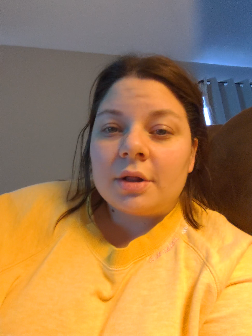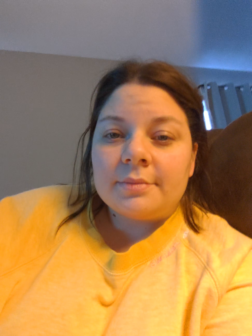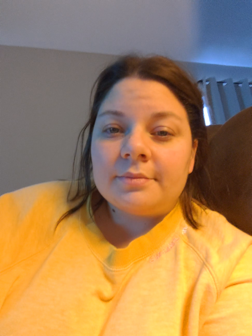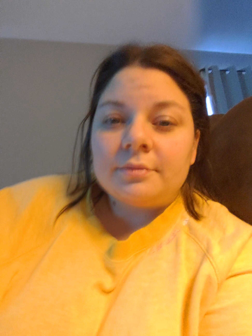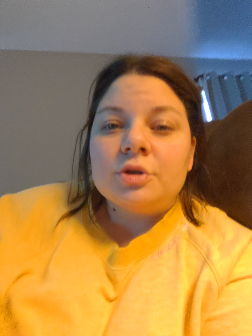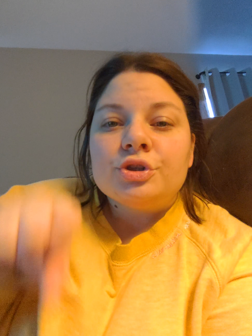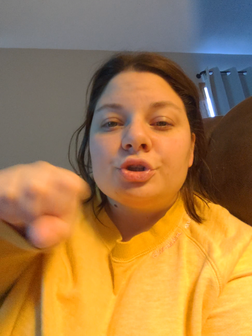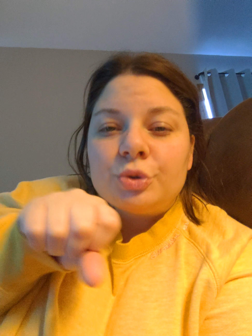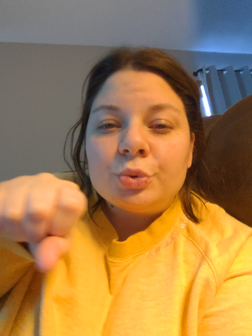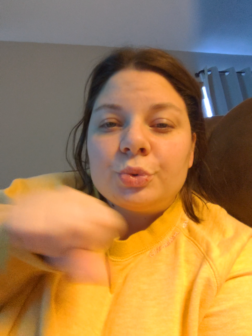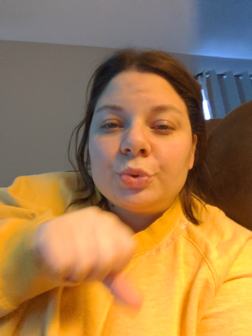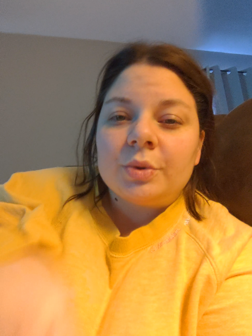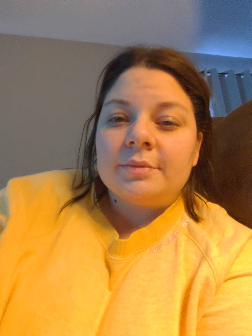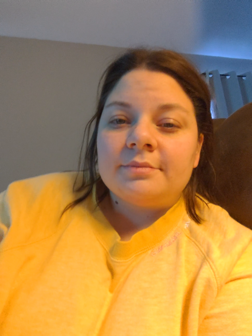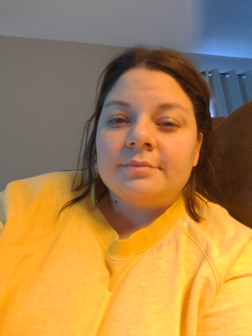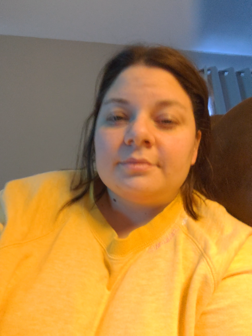shoe